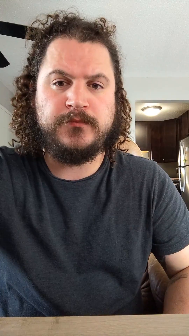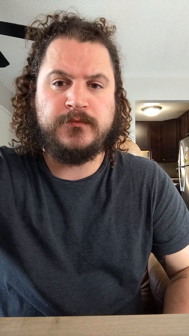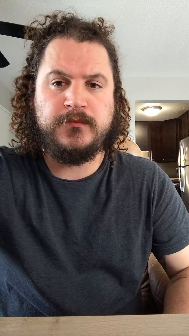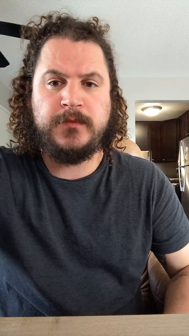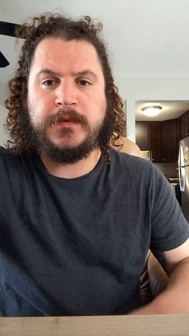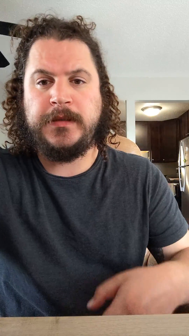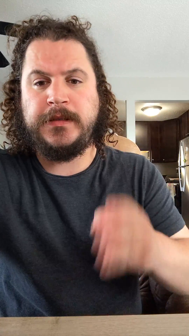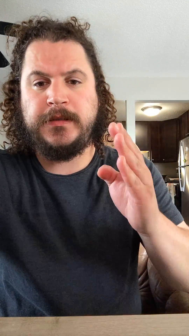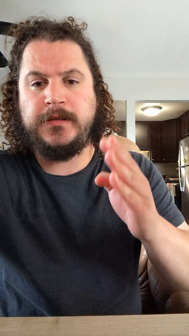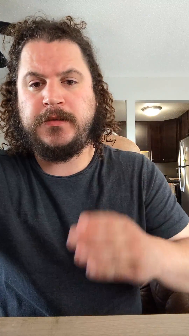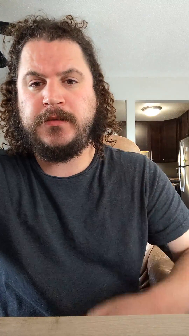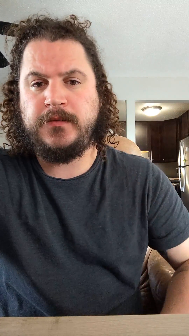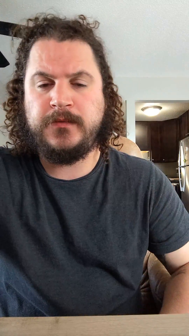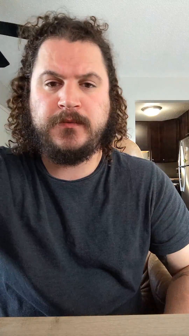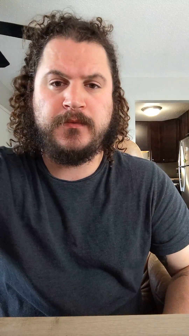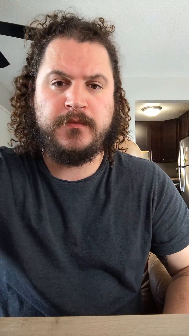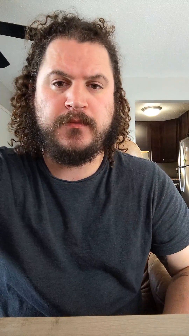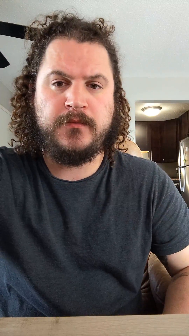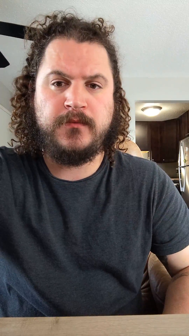kick